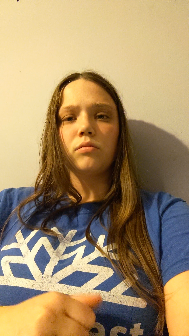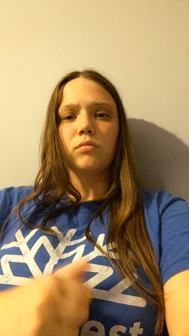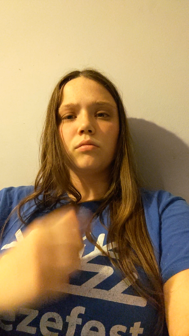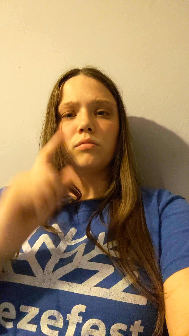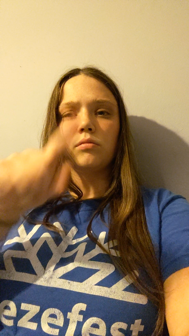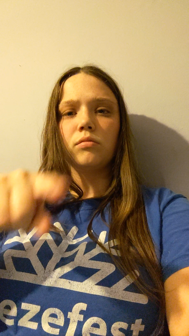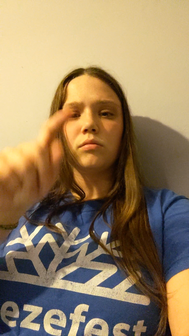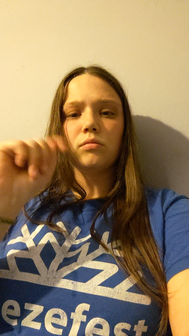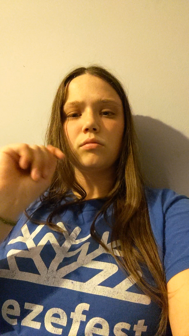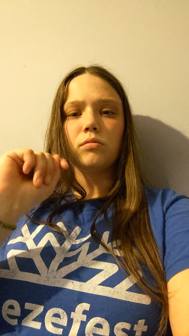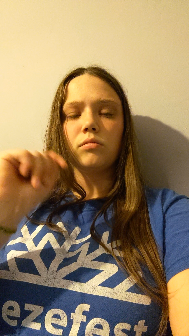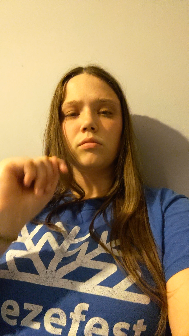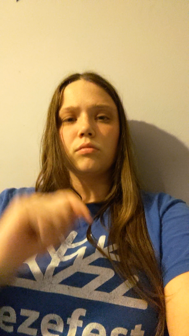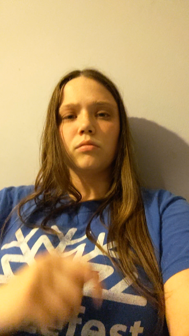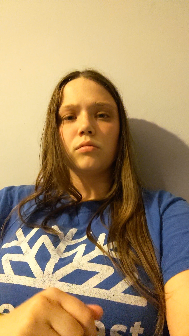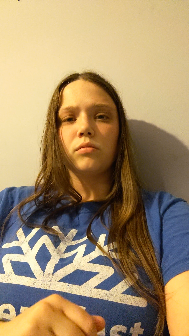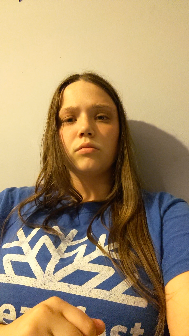go potty